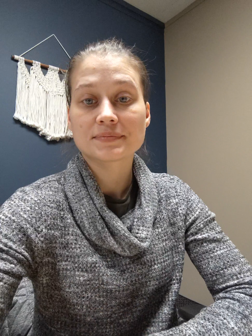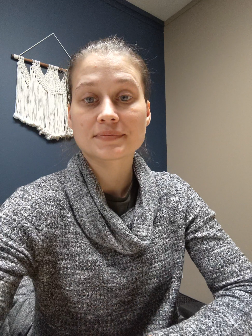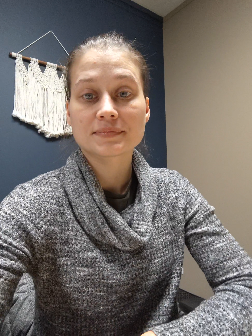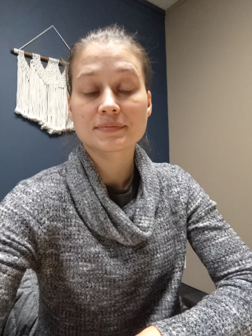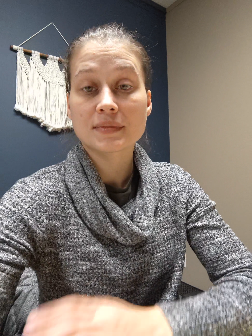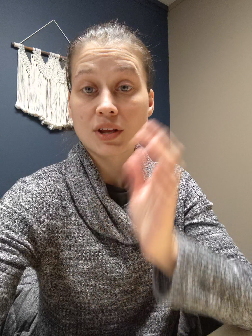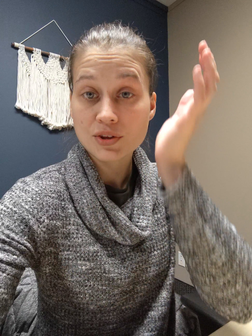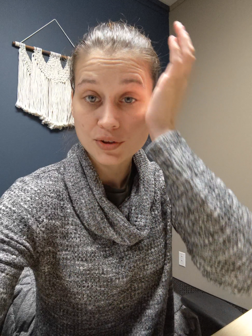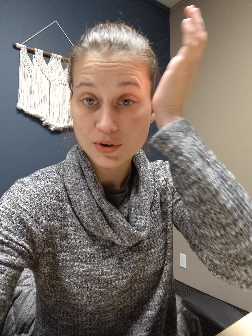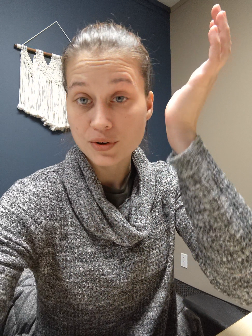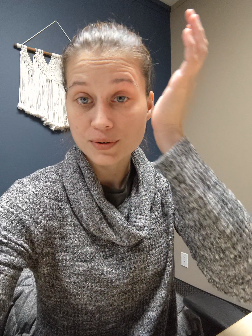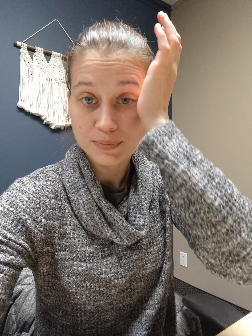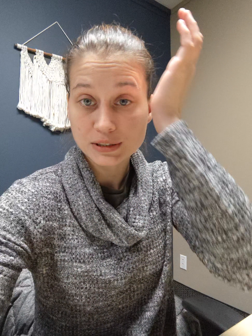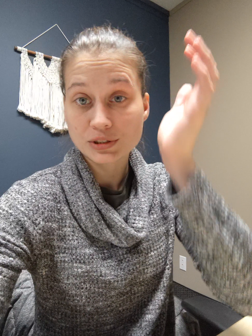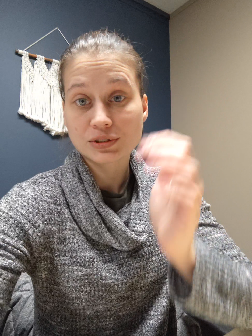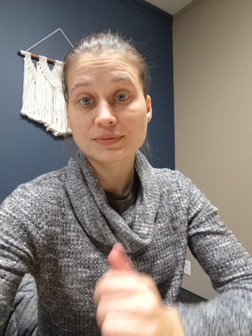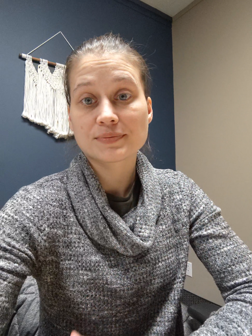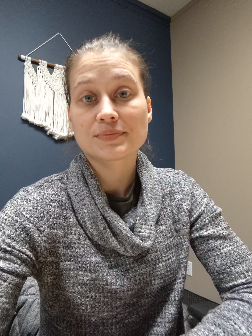garbage